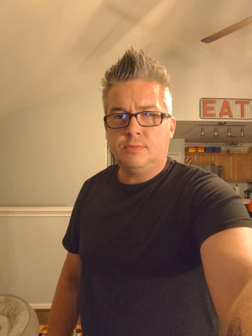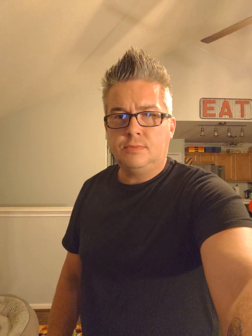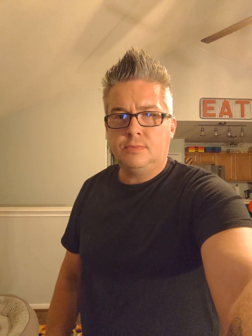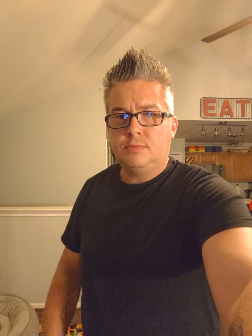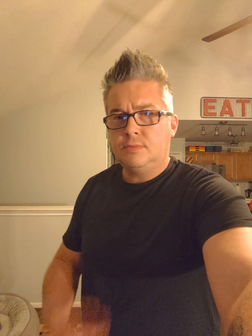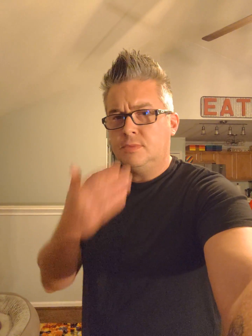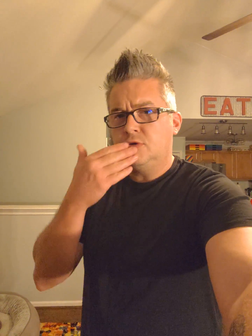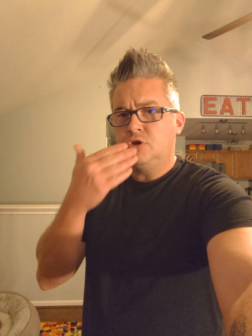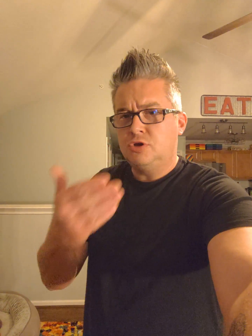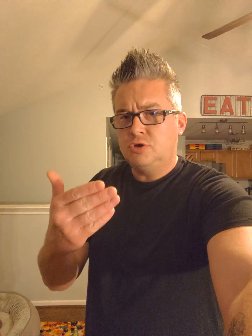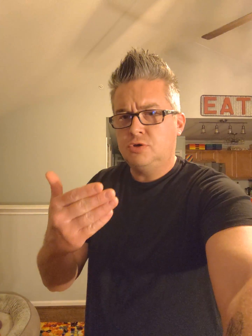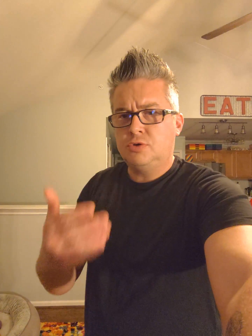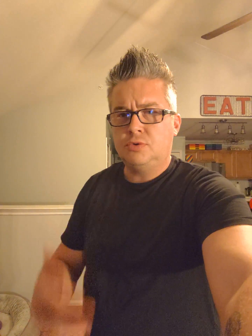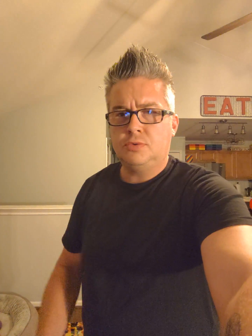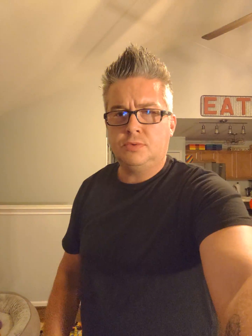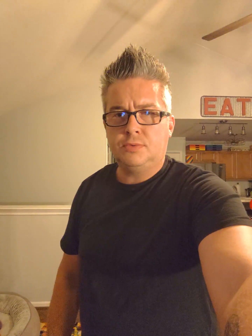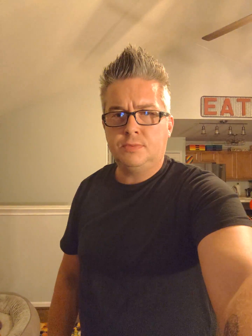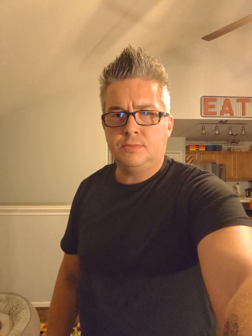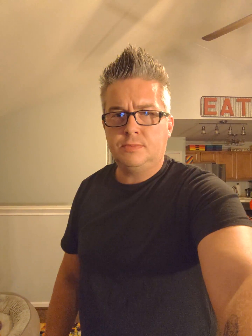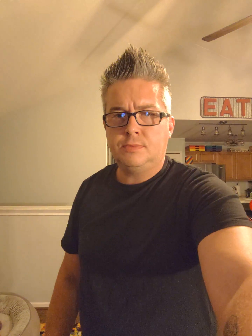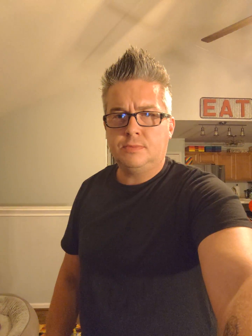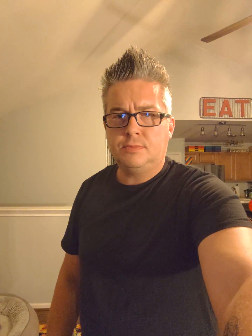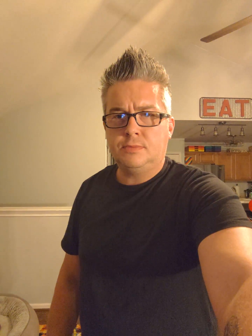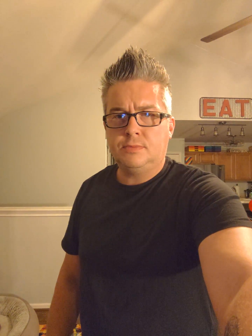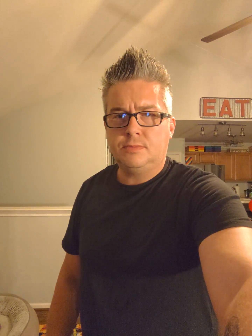good